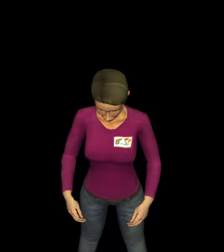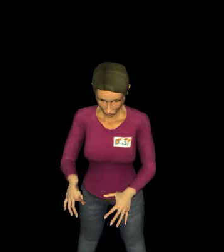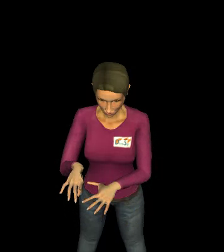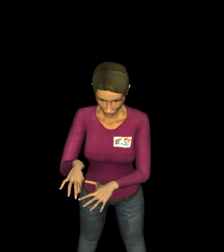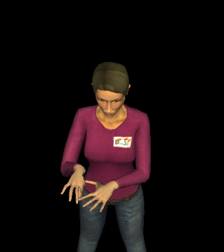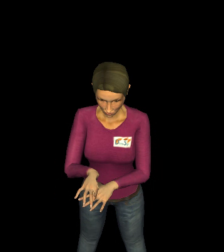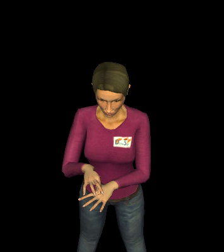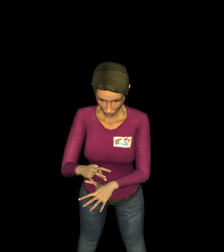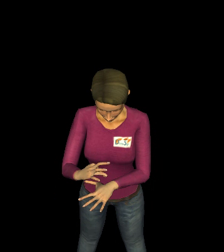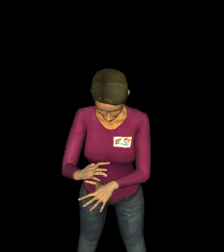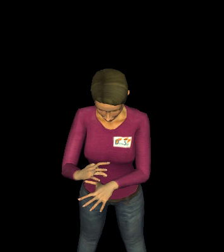زواج